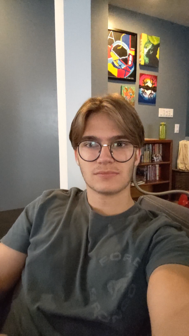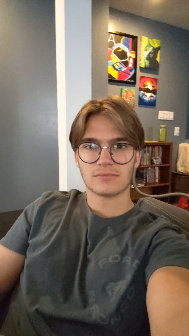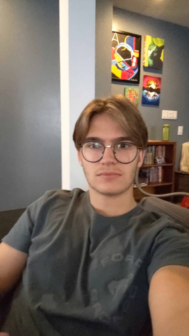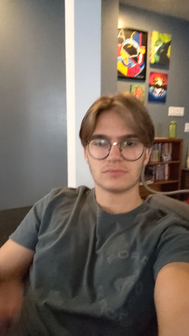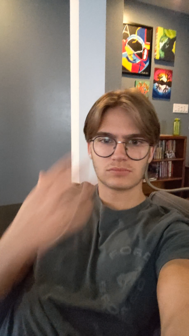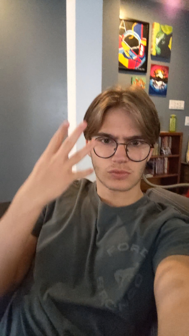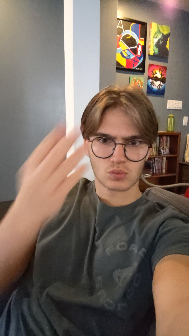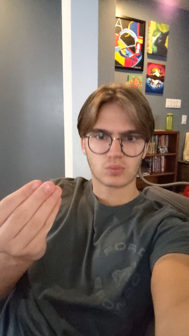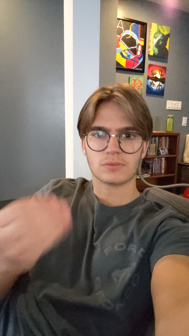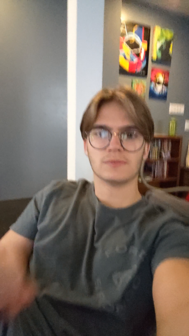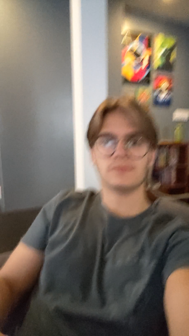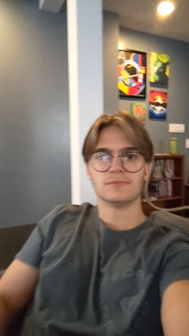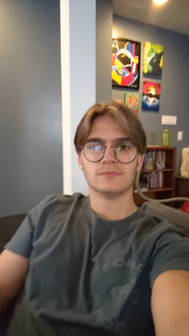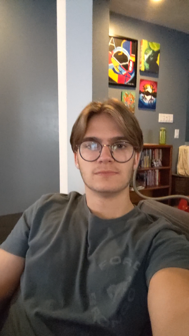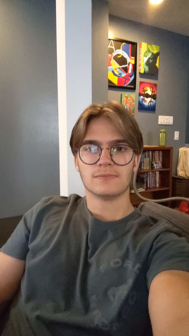got to